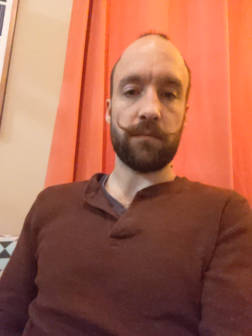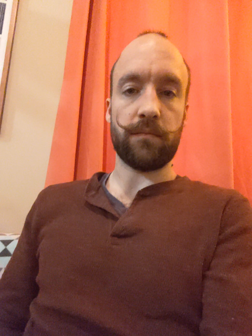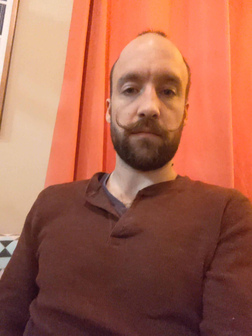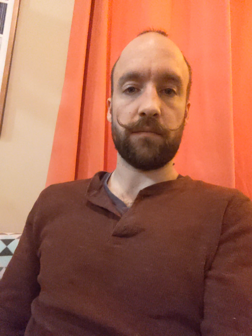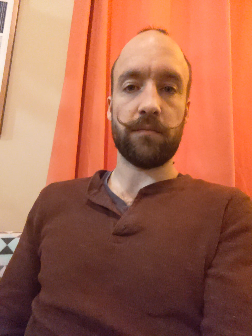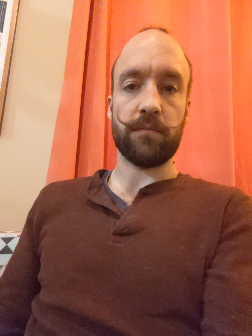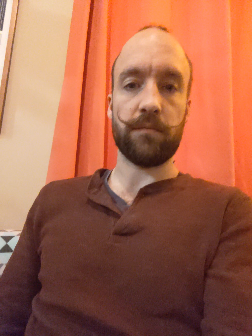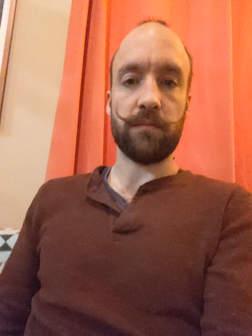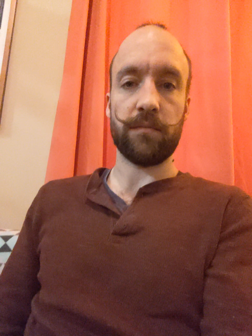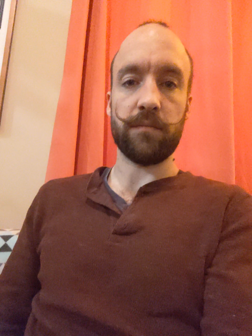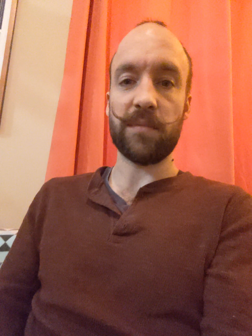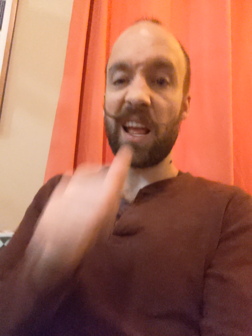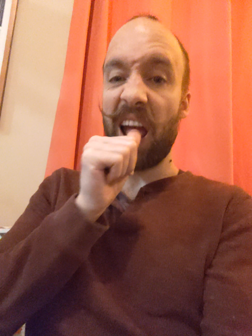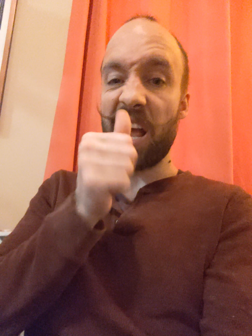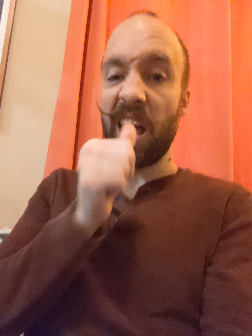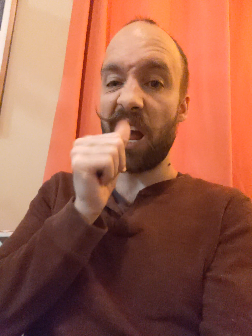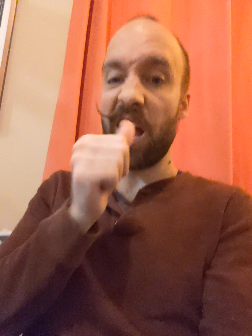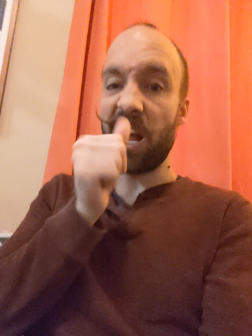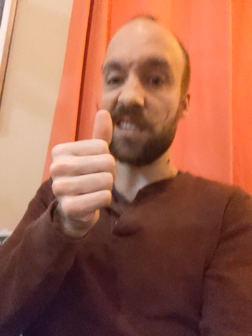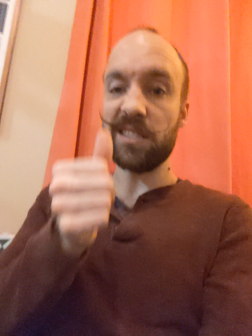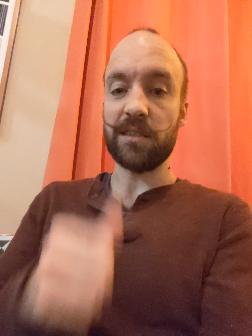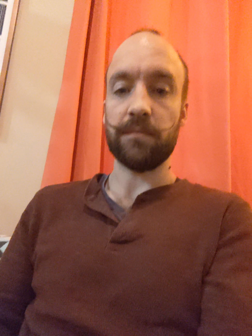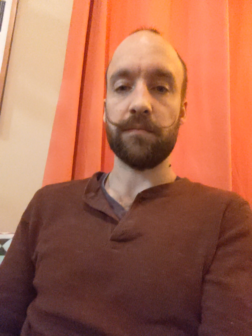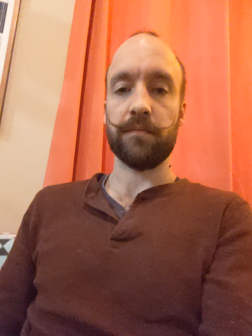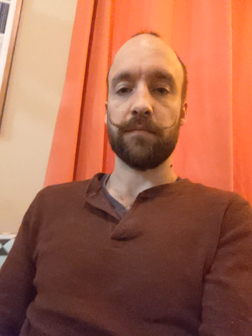nuts